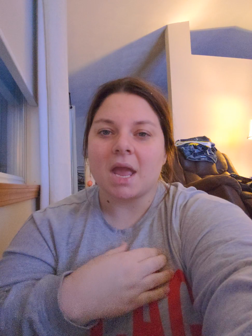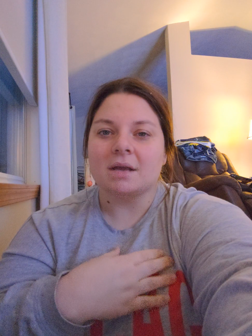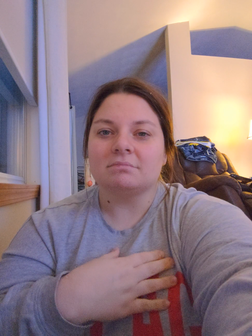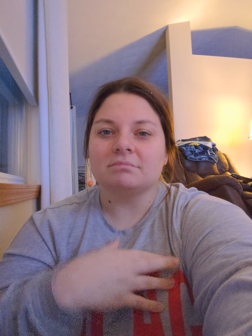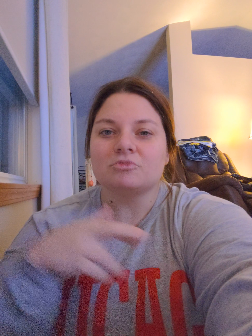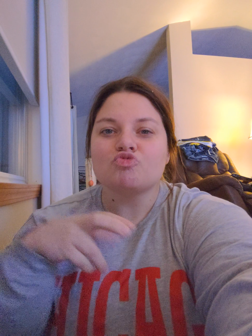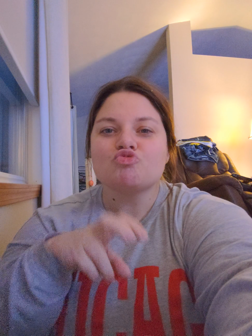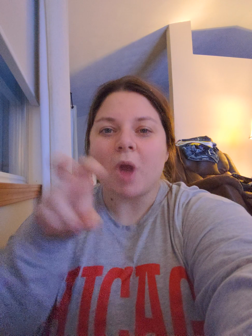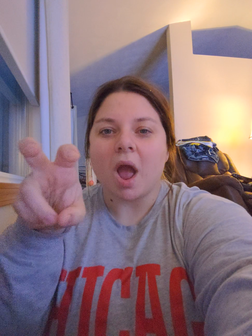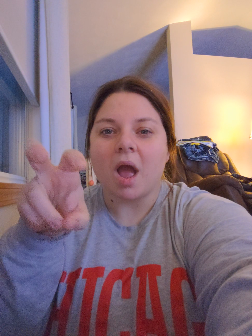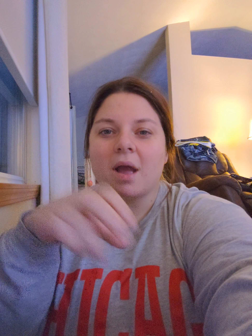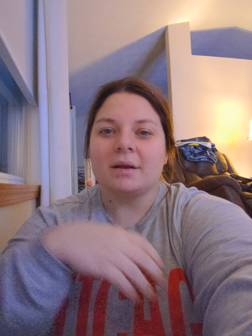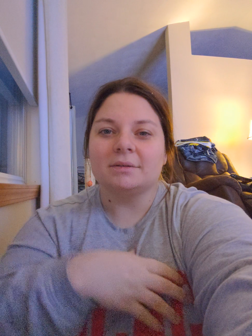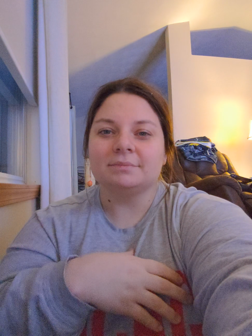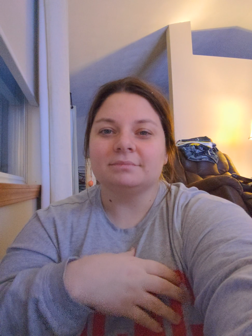ride